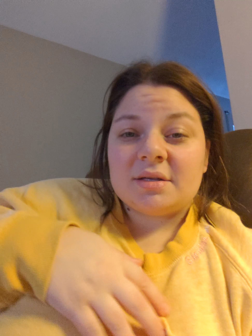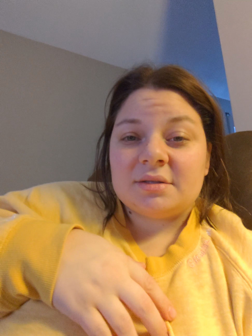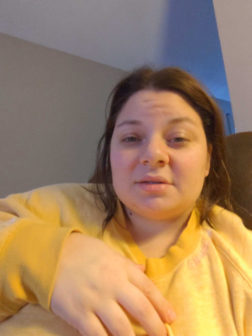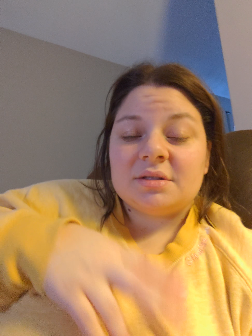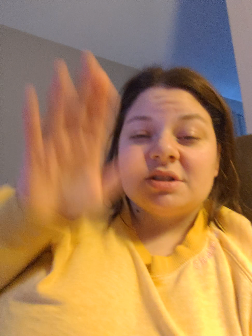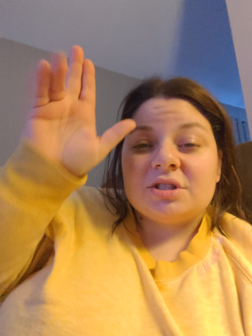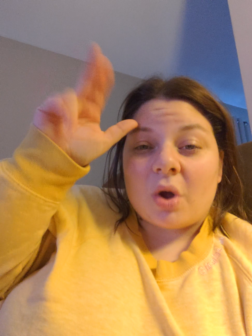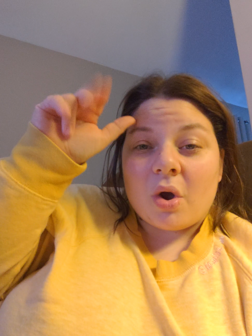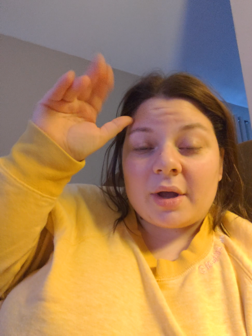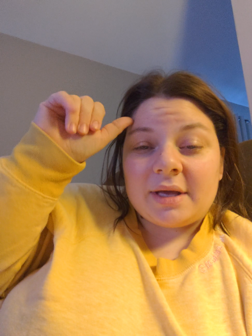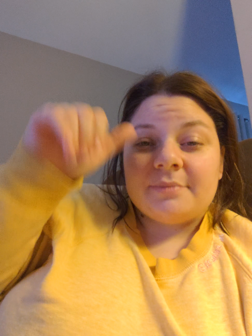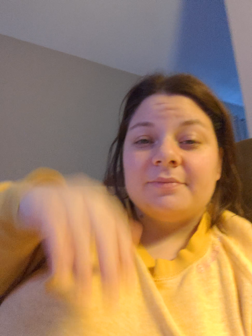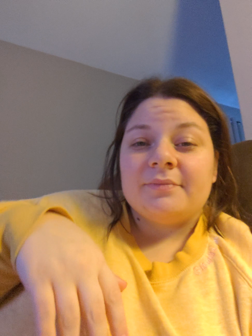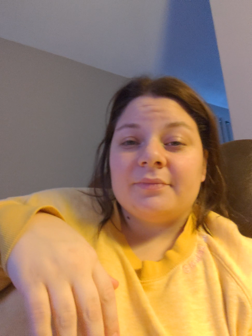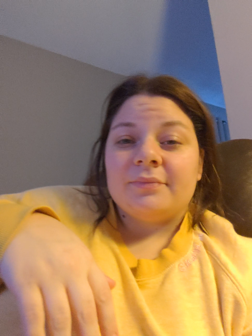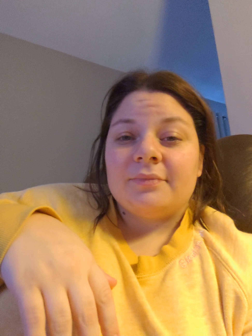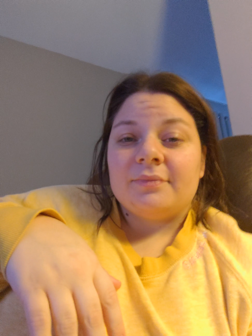donkey